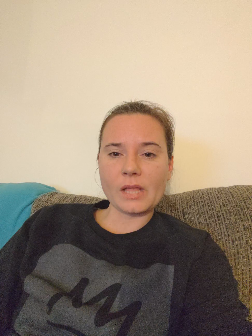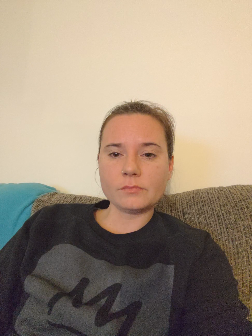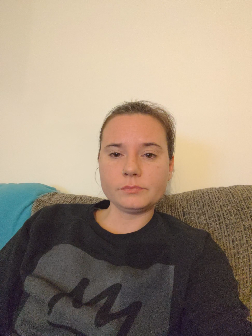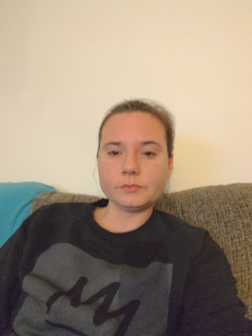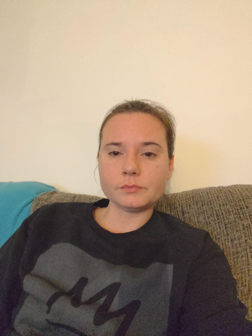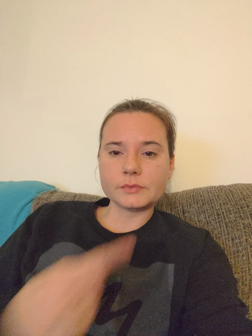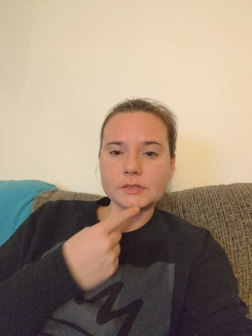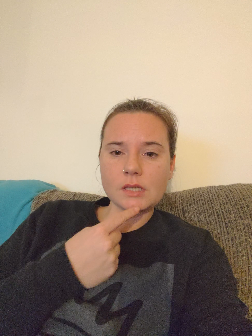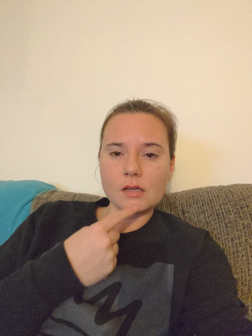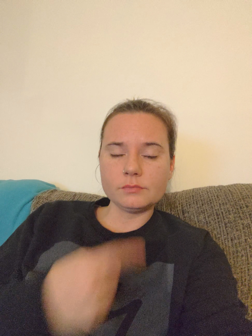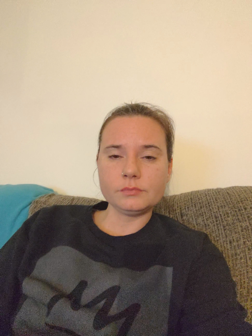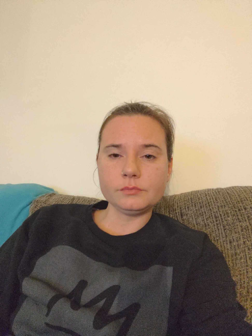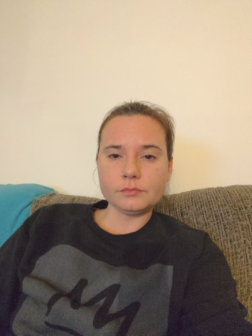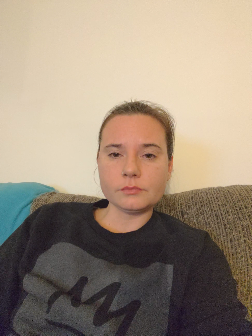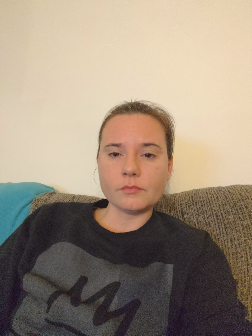say